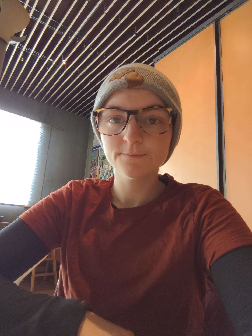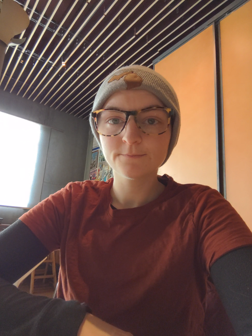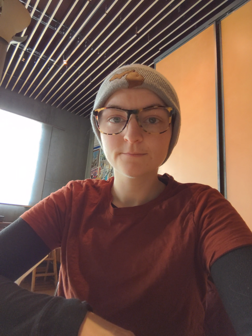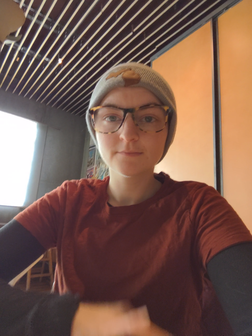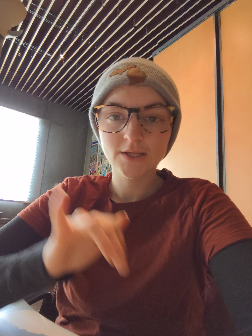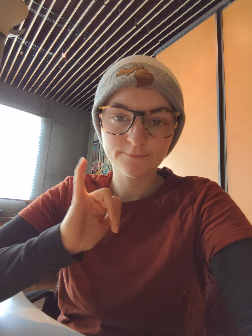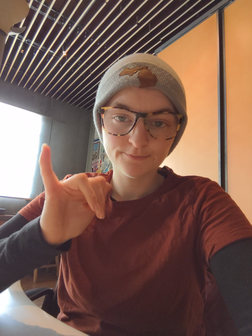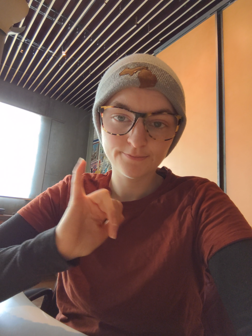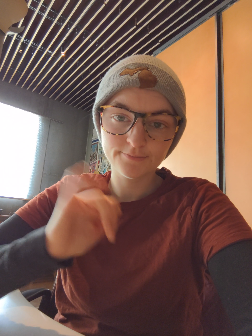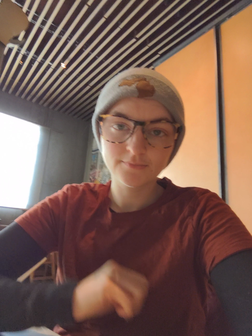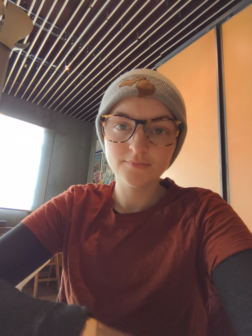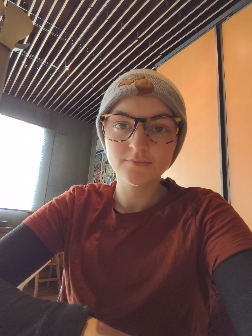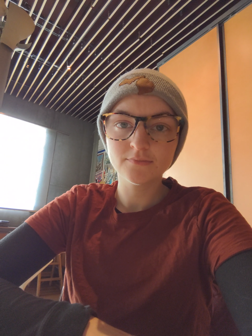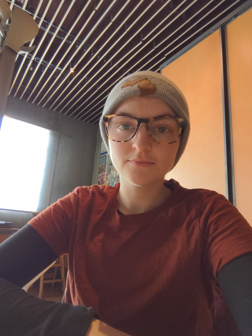same